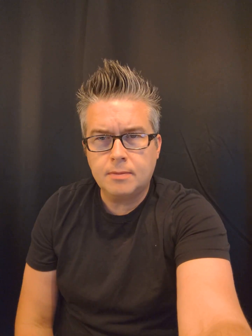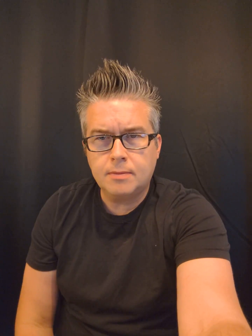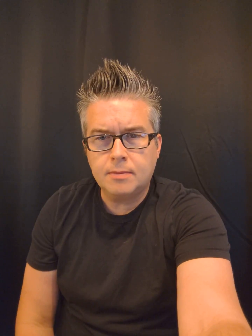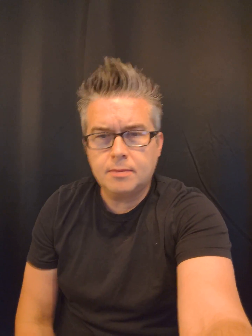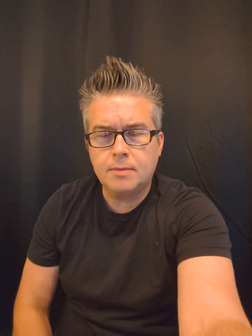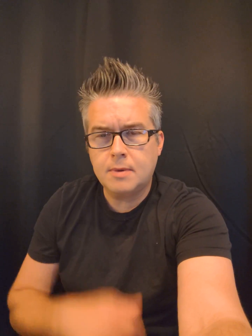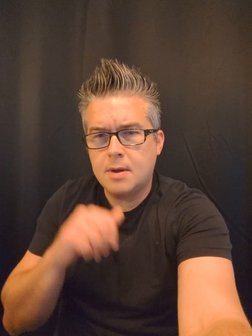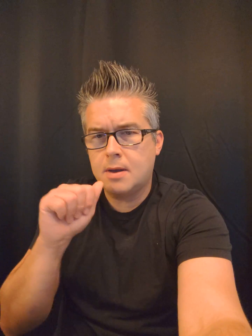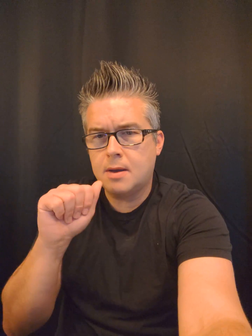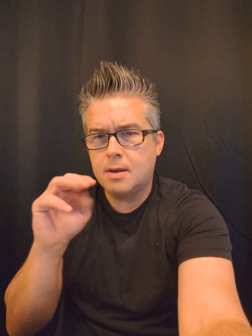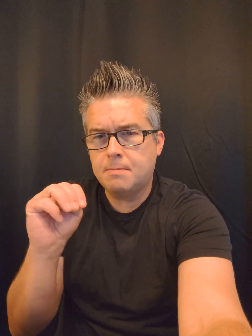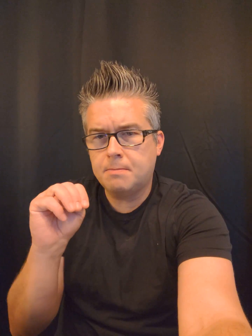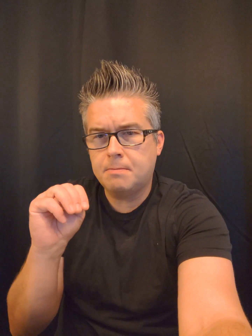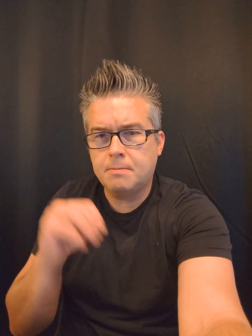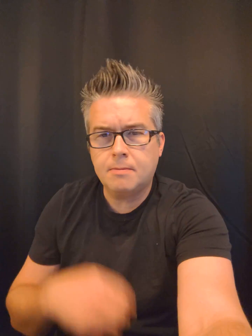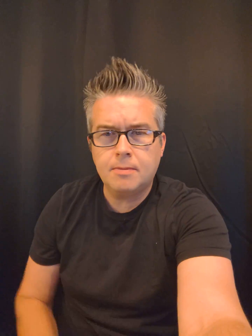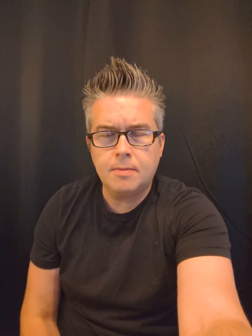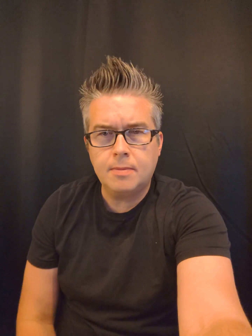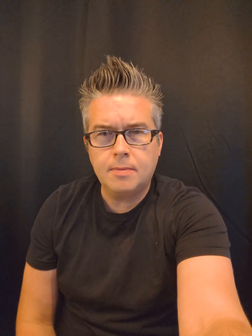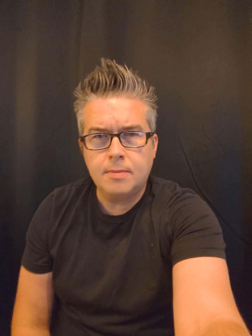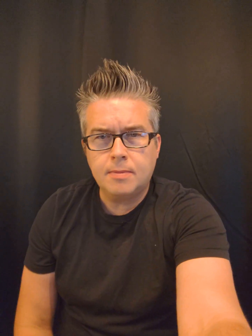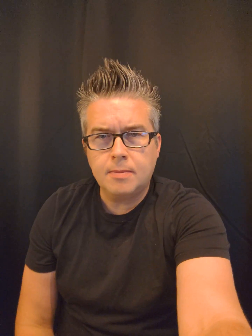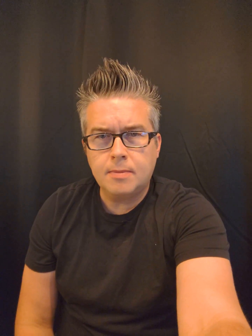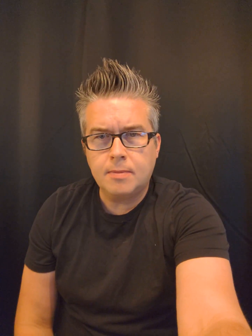am